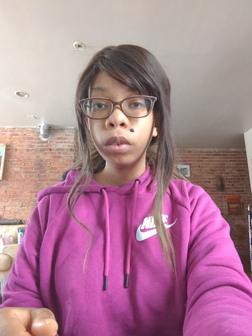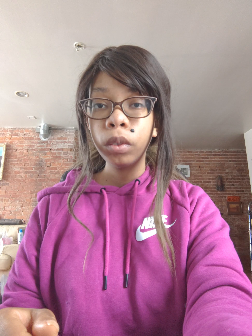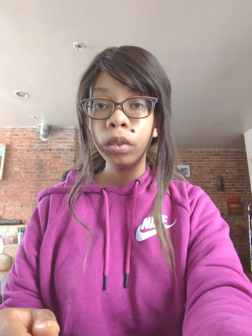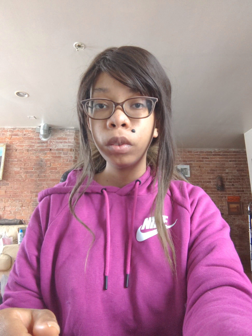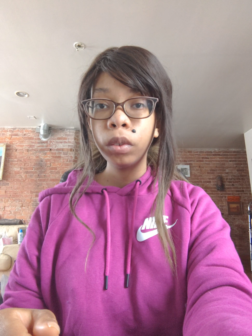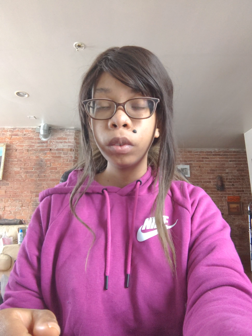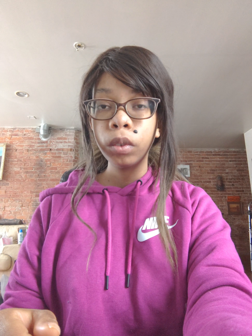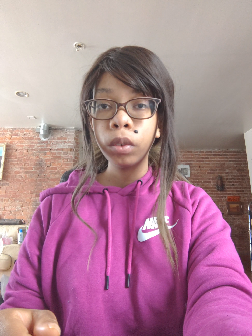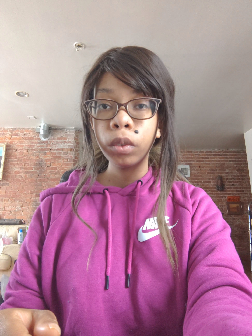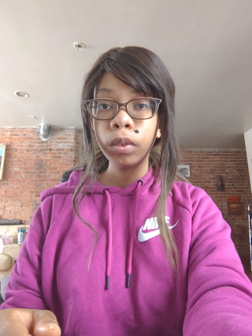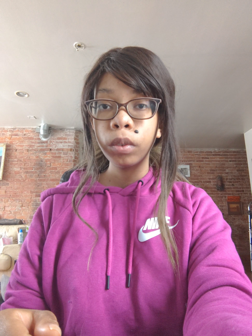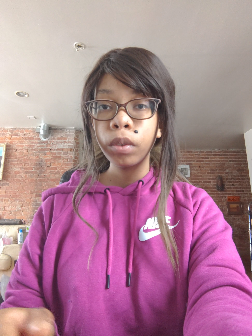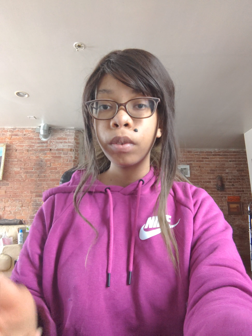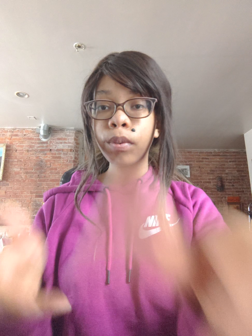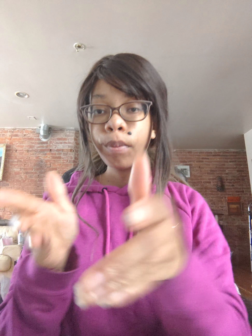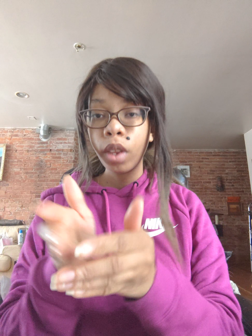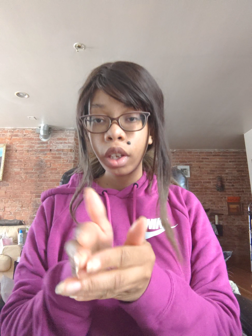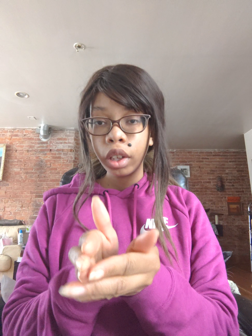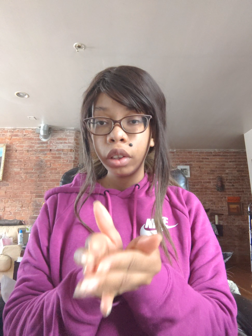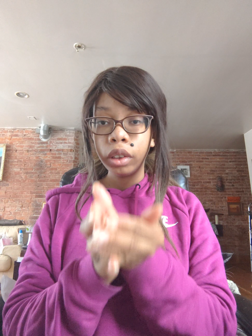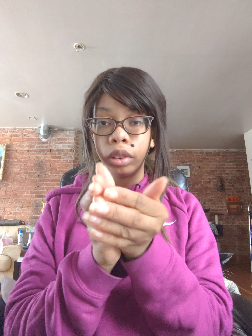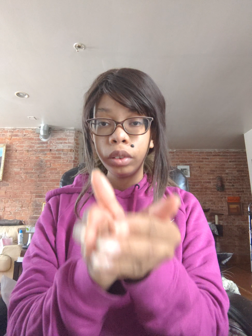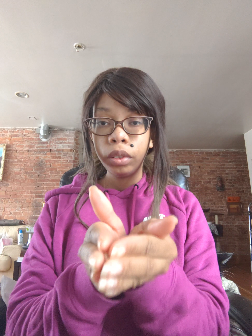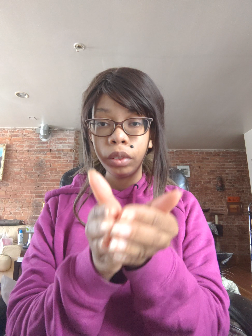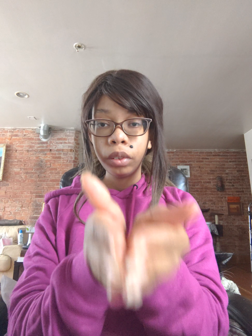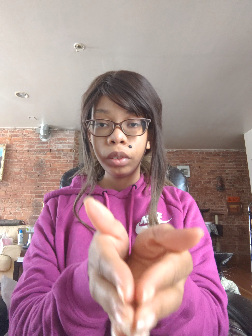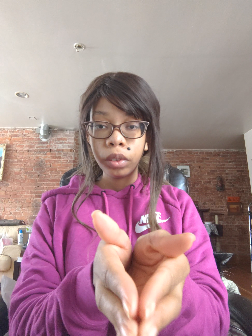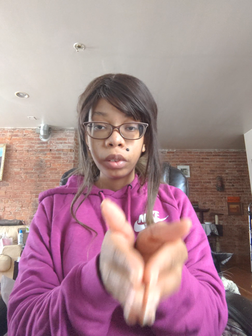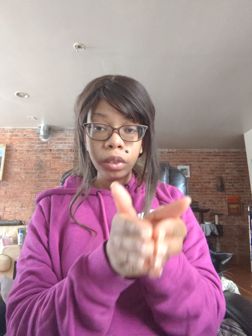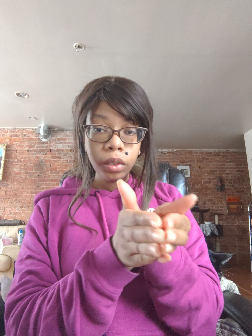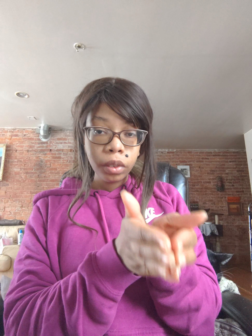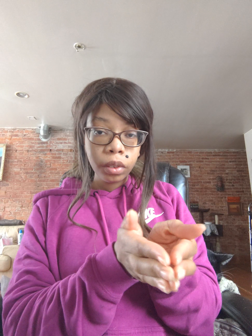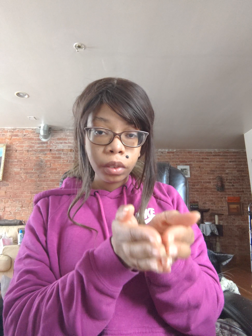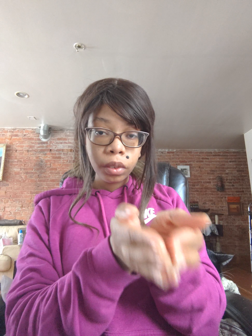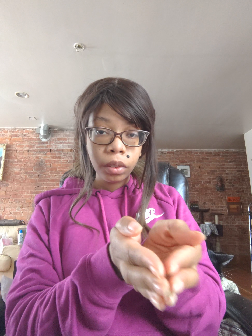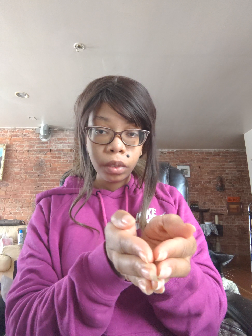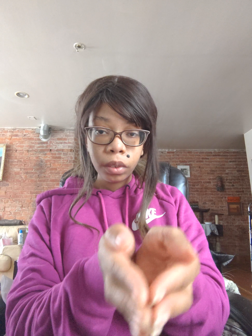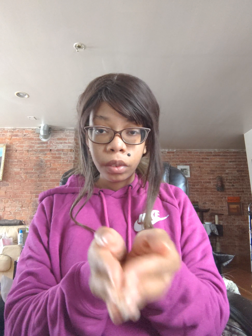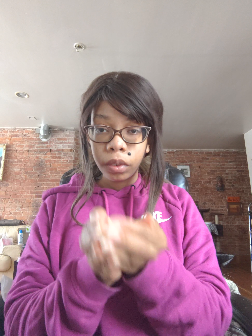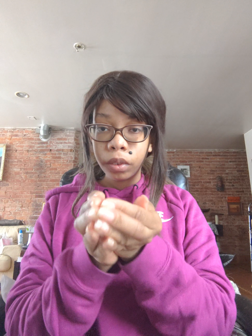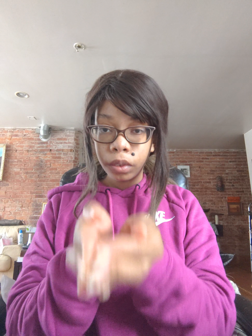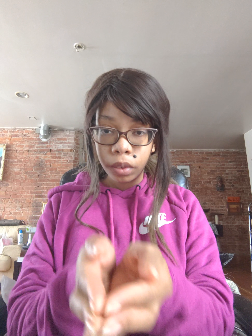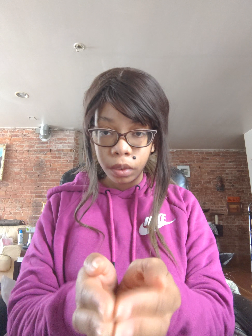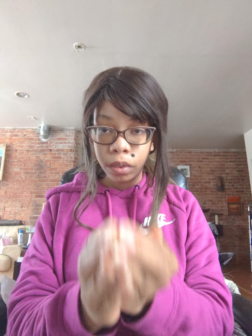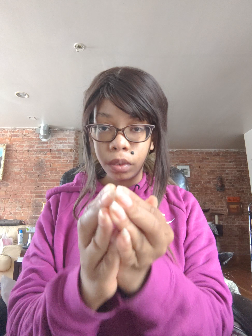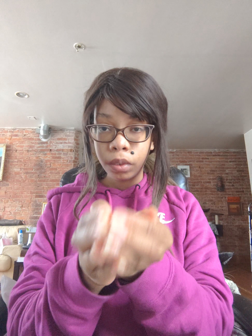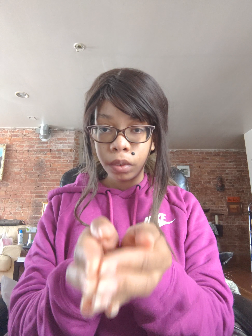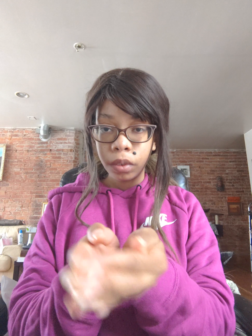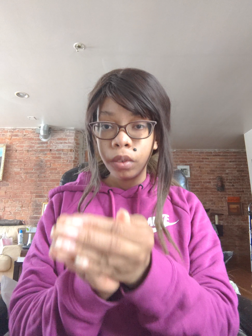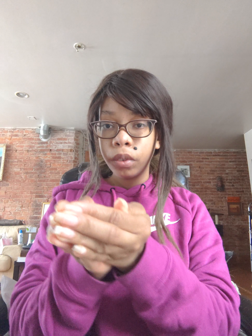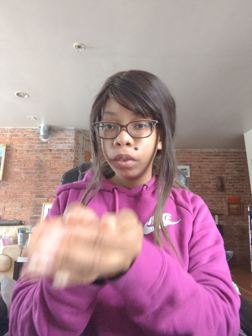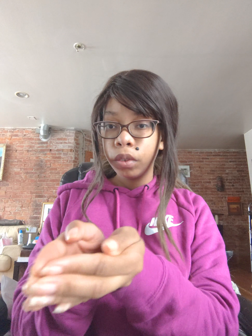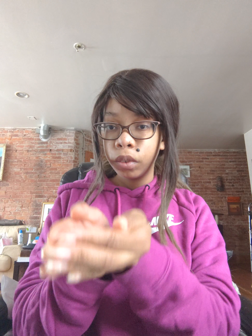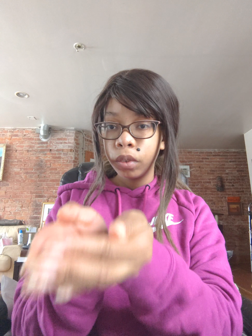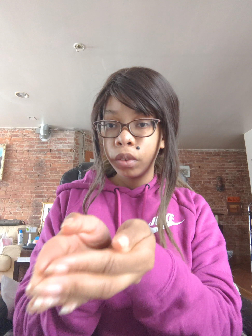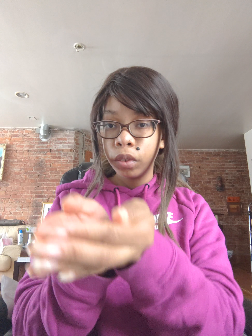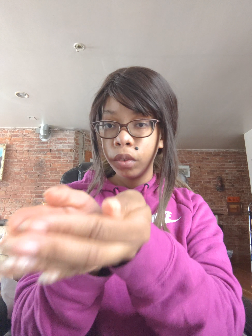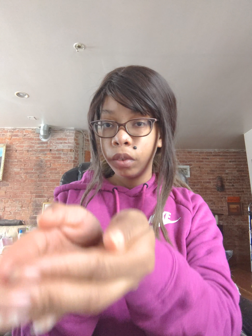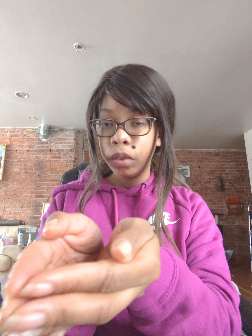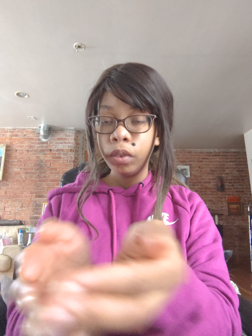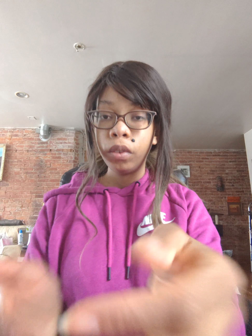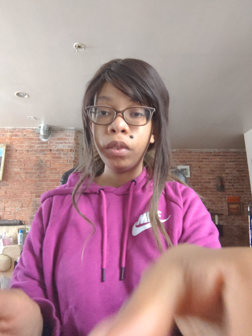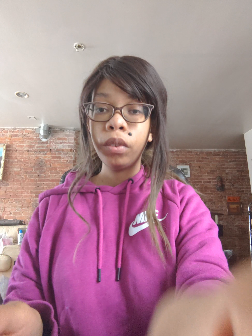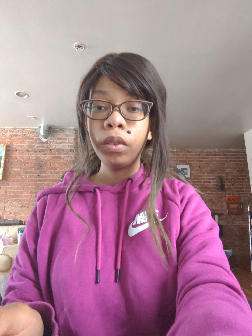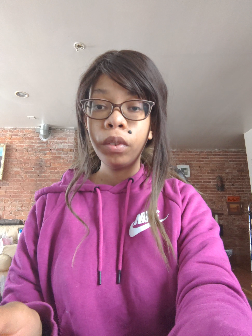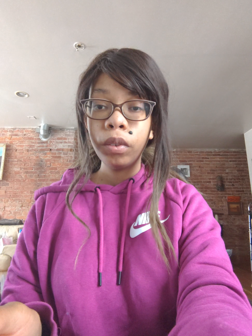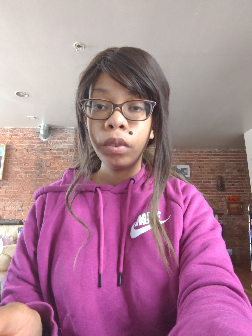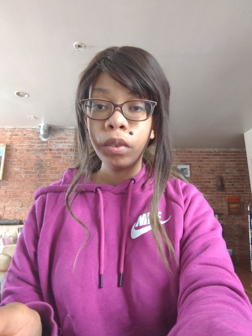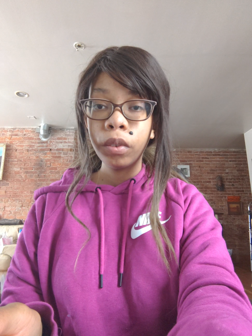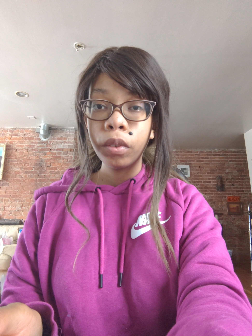boat